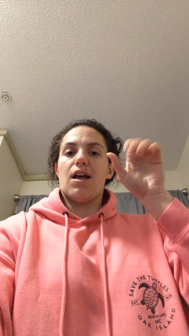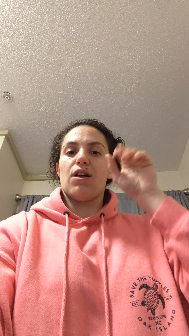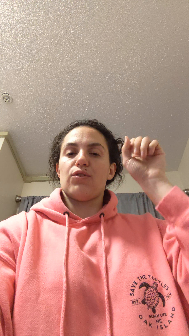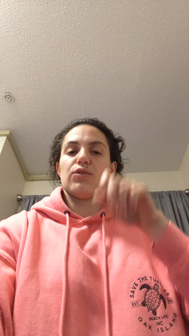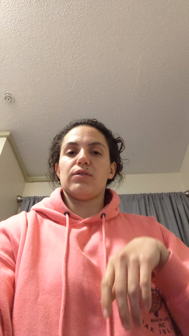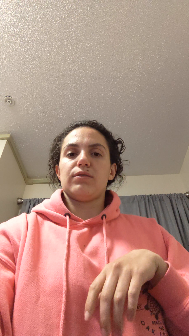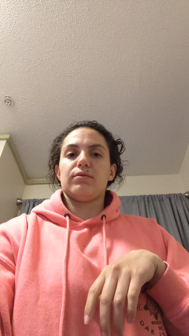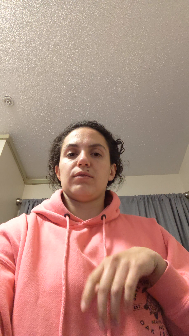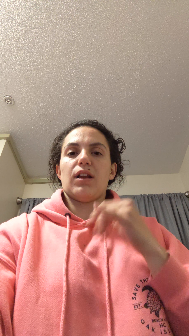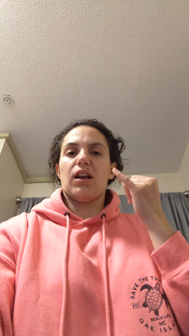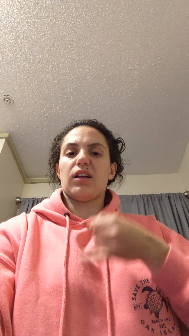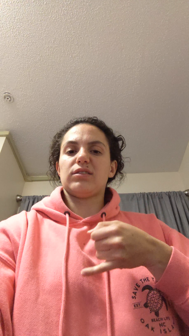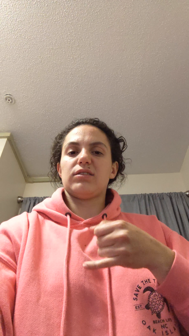last